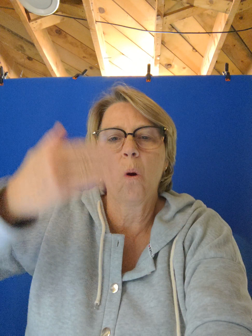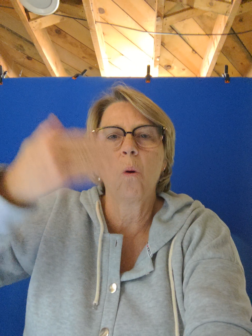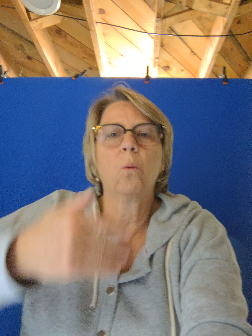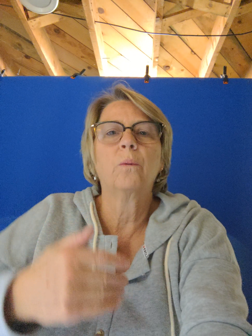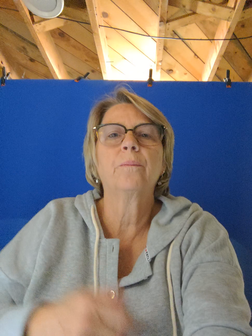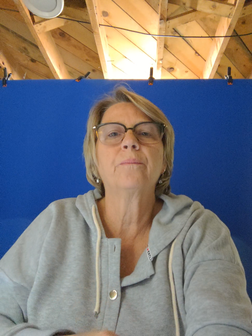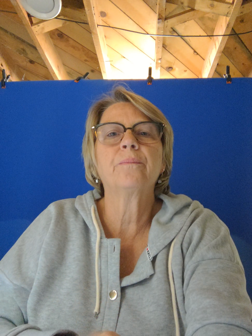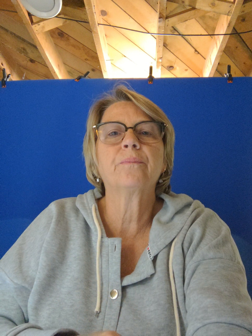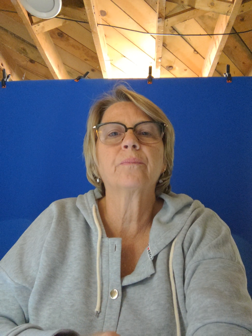window